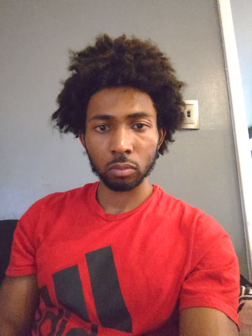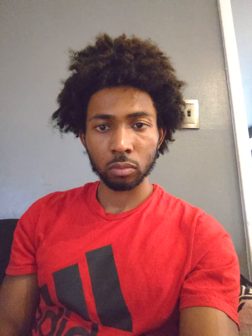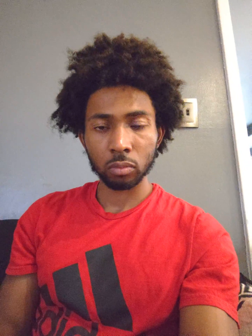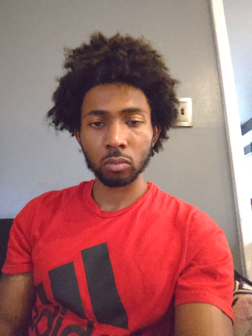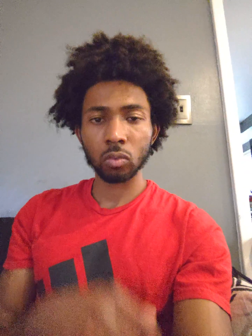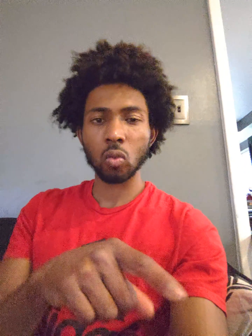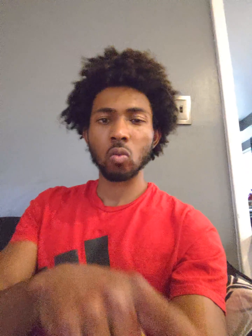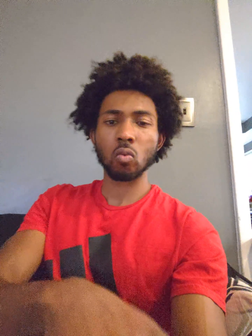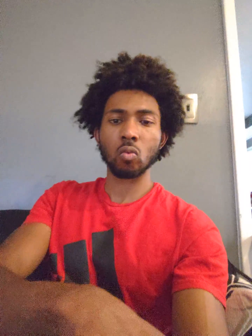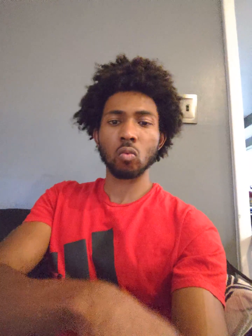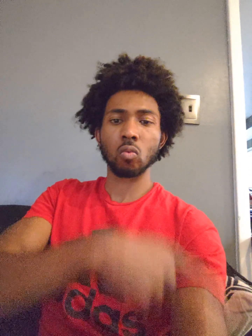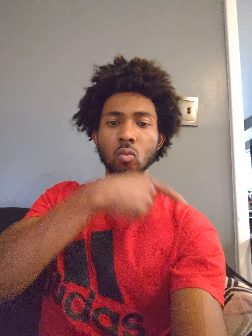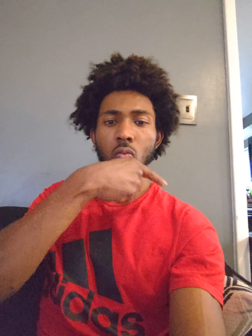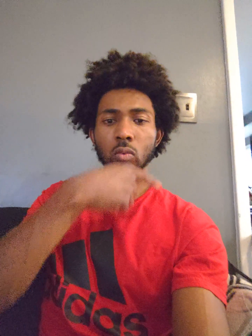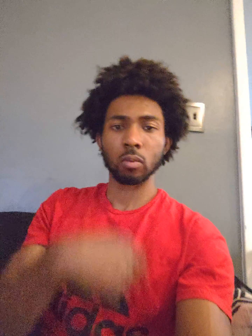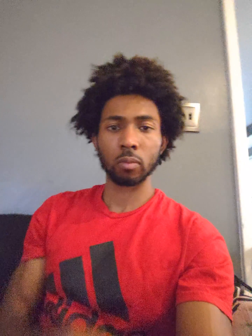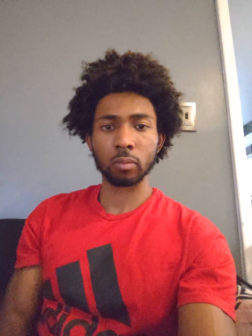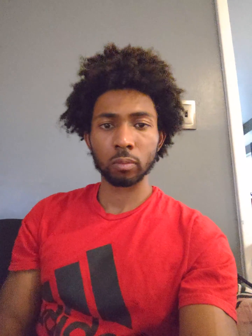long